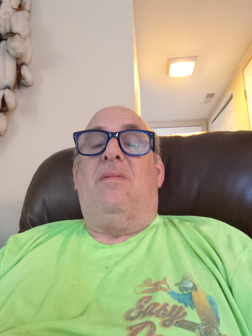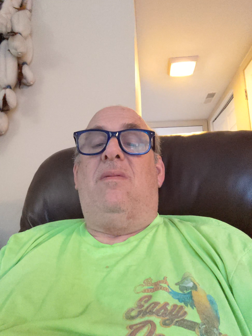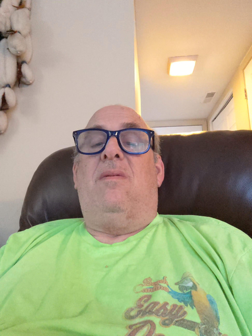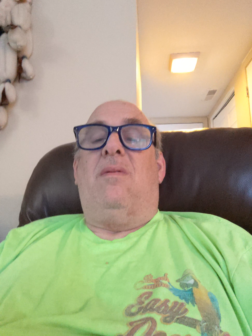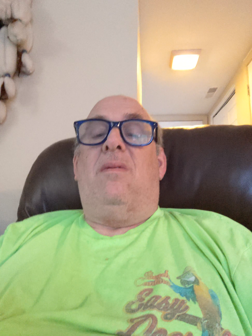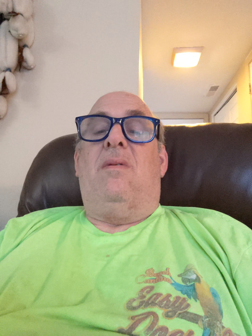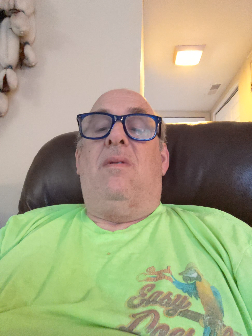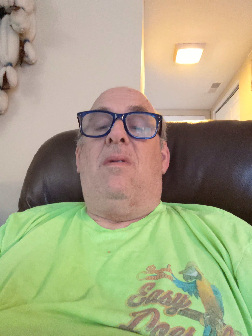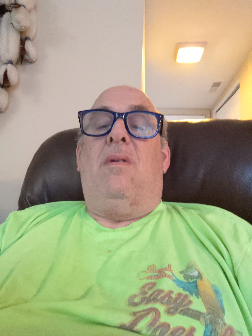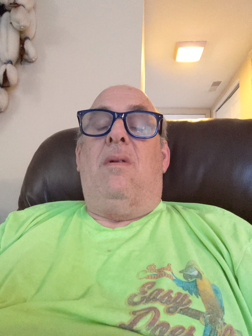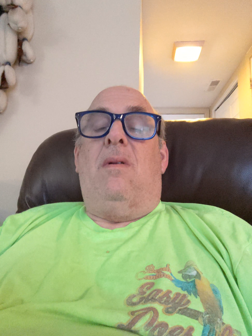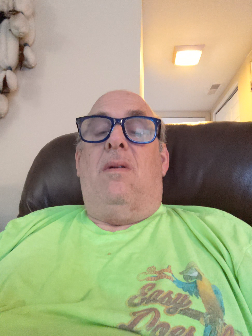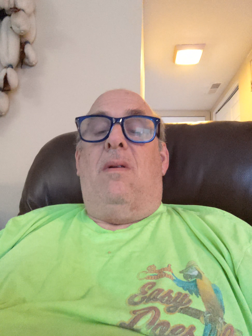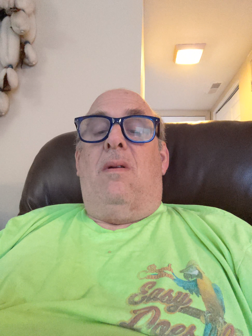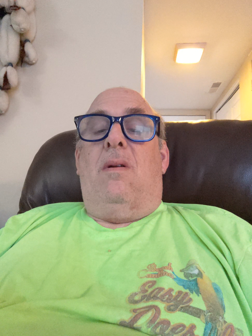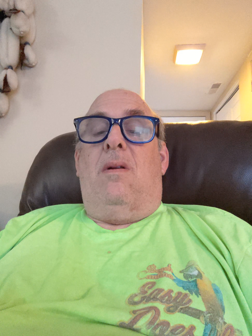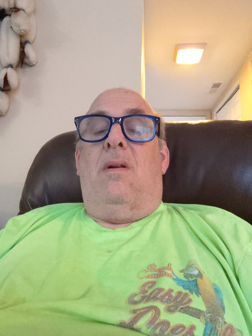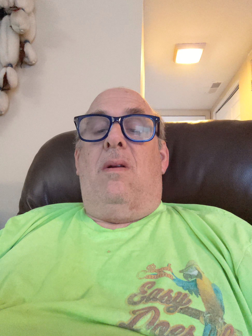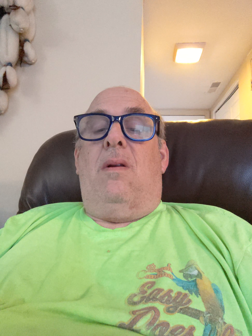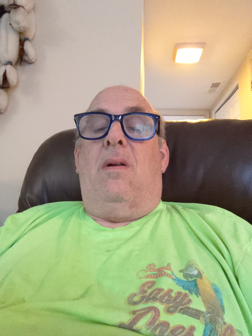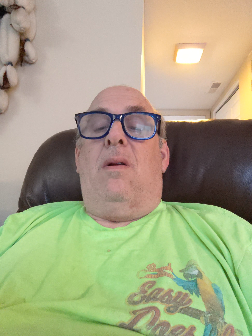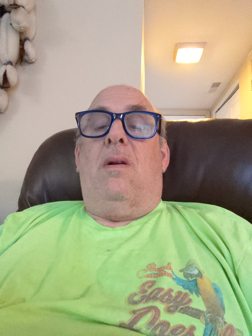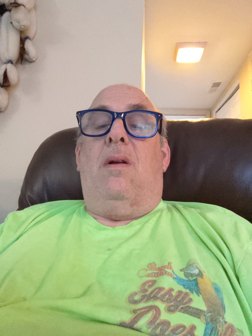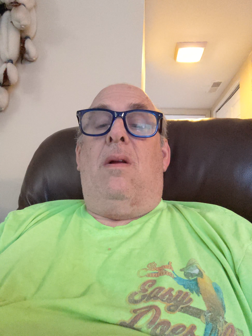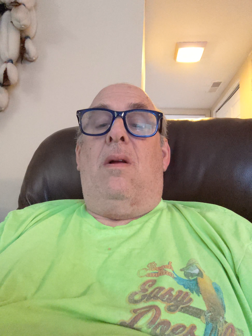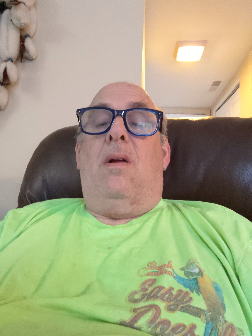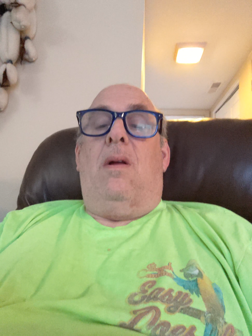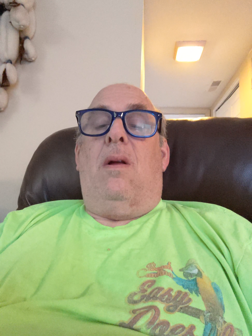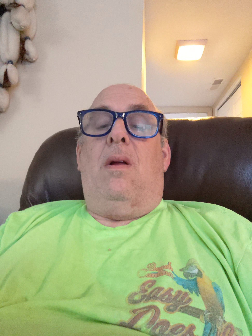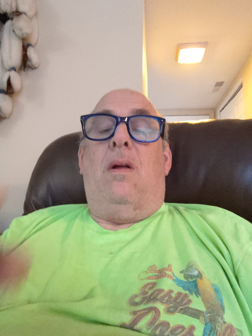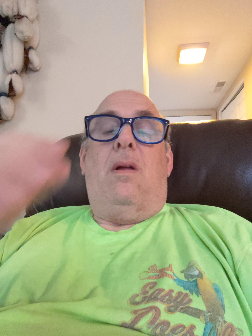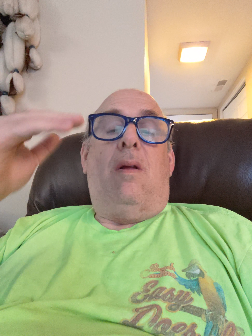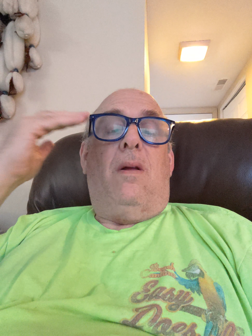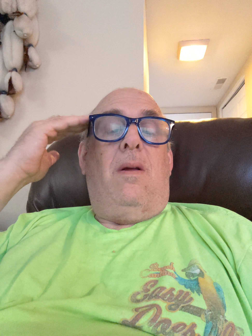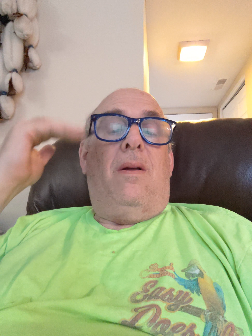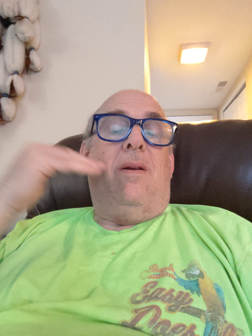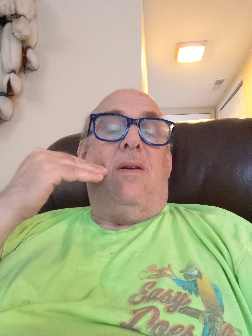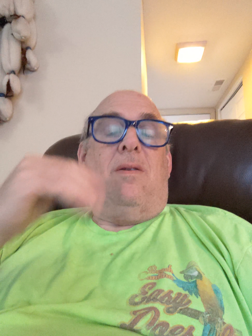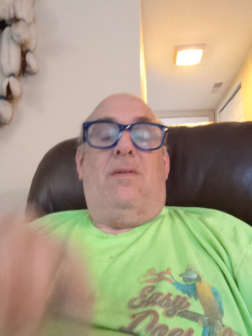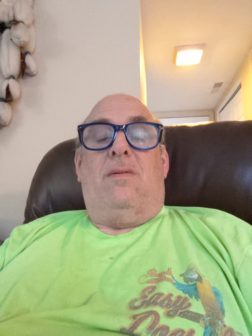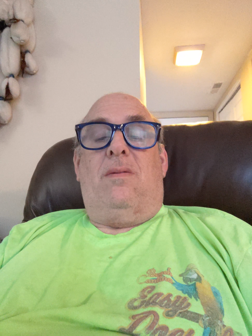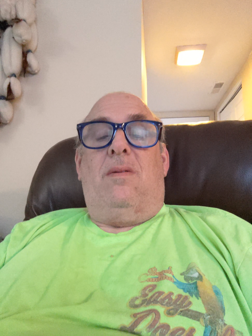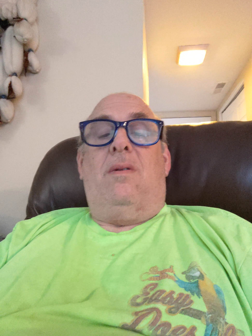head